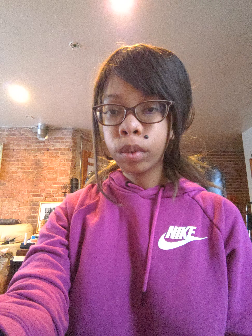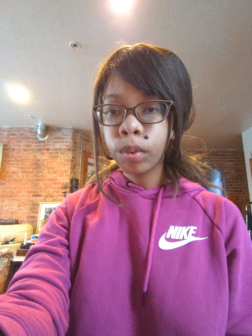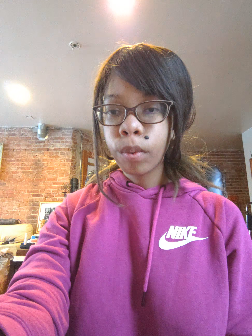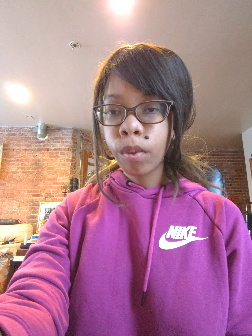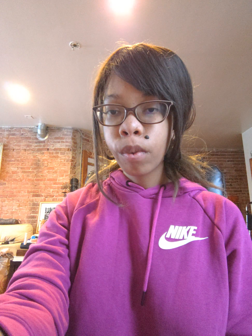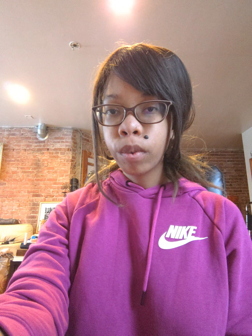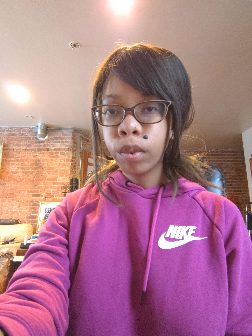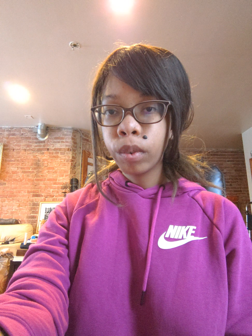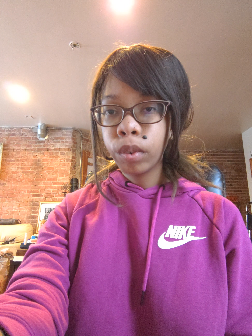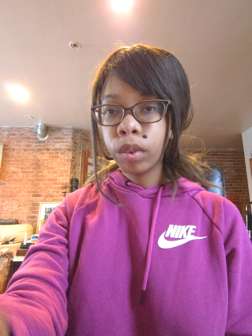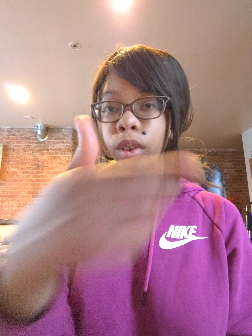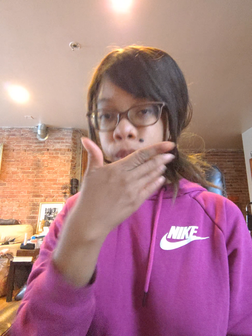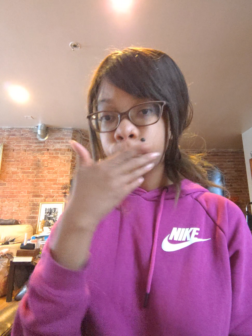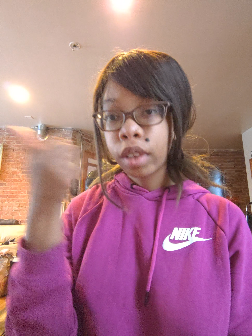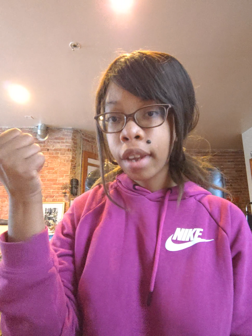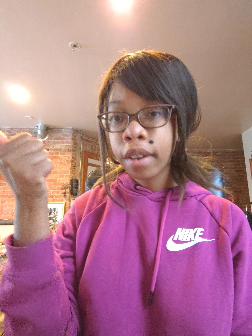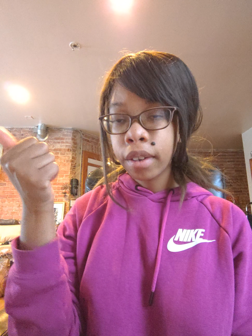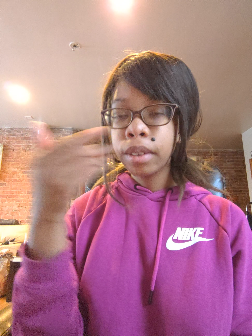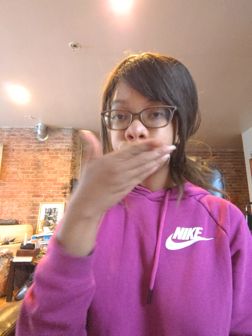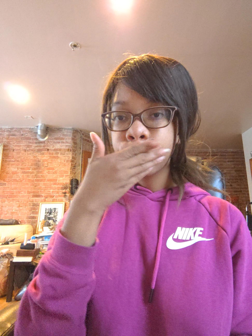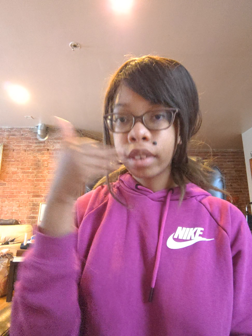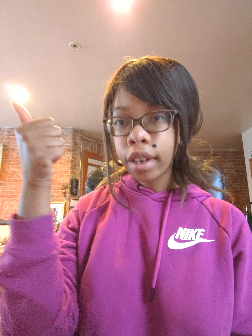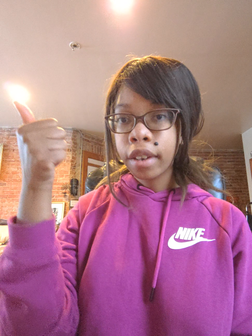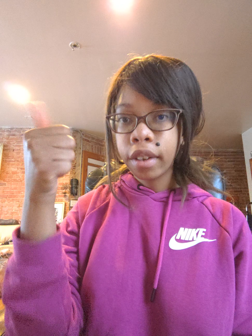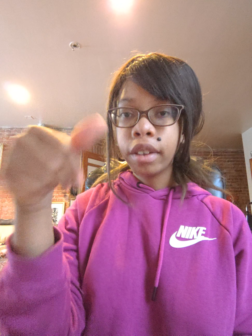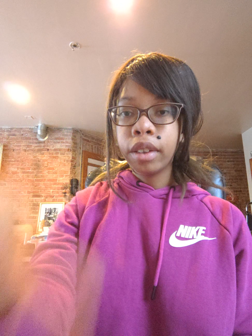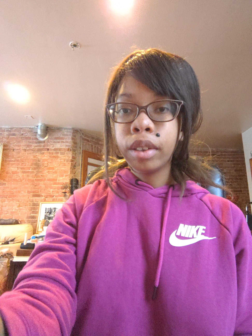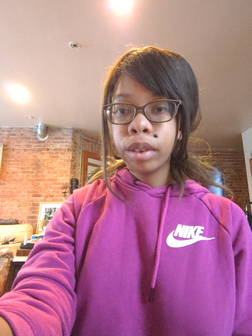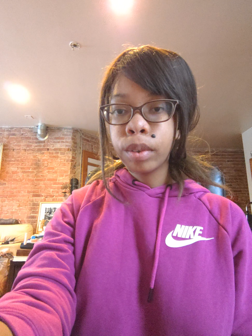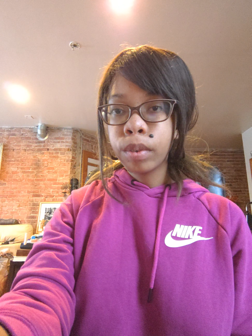better